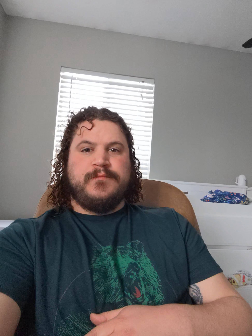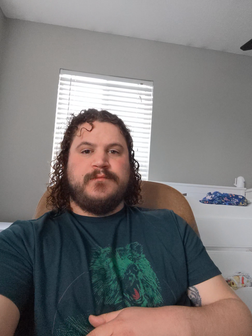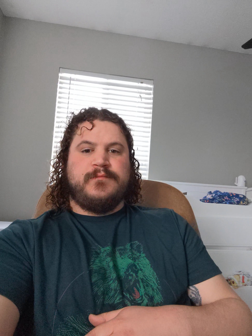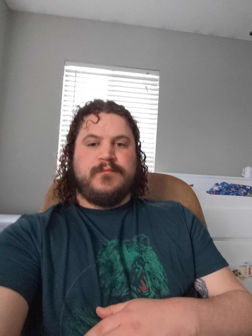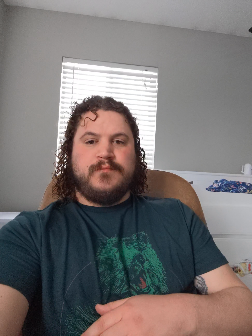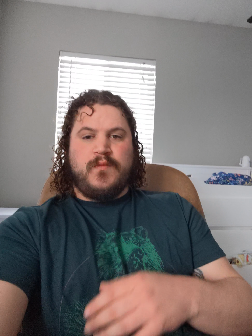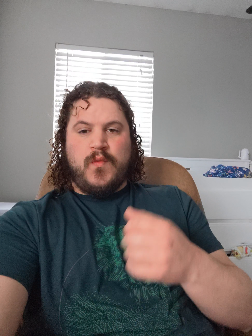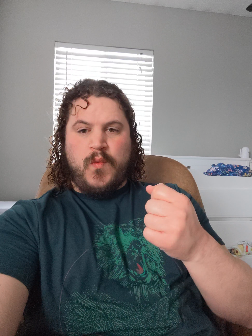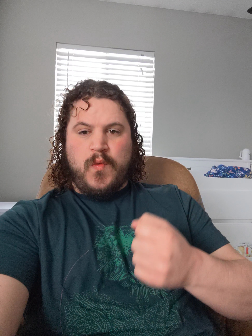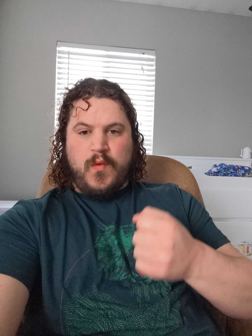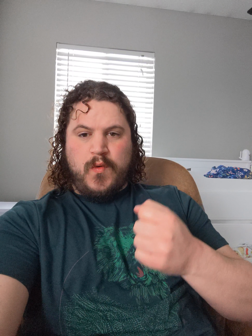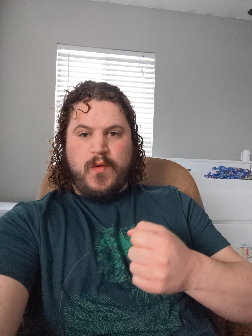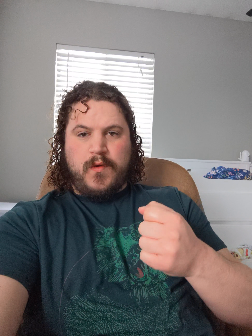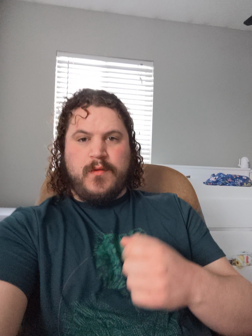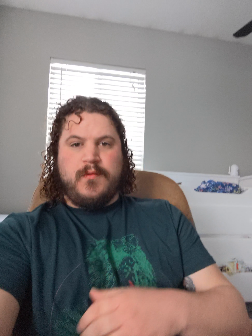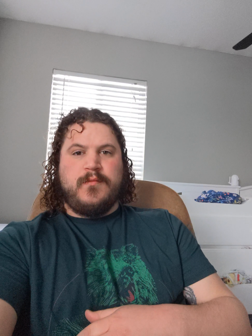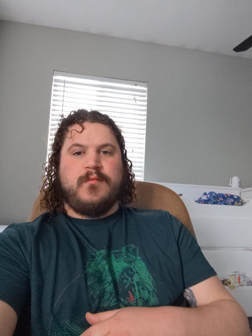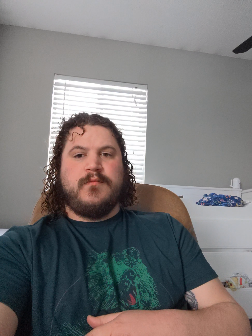car